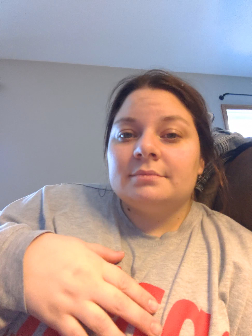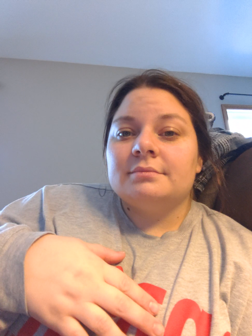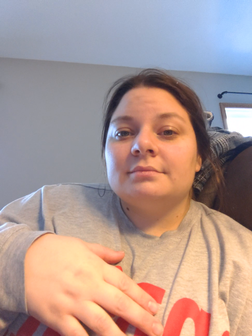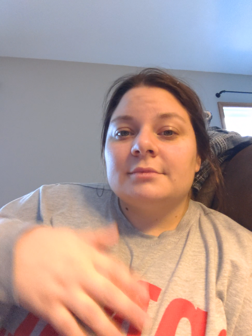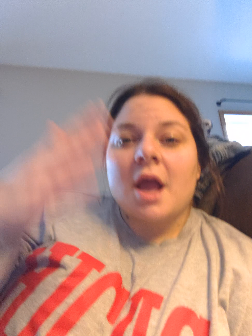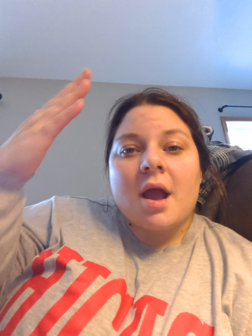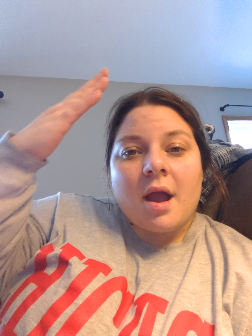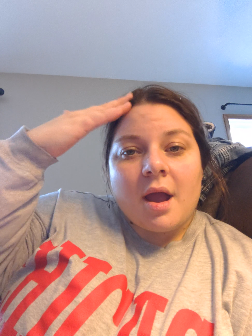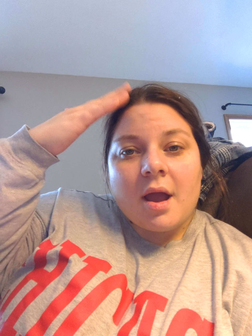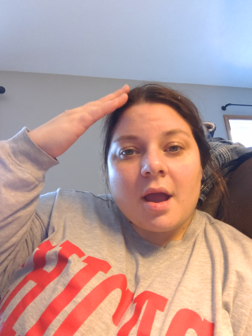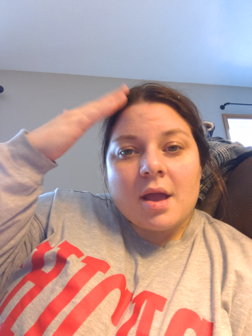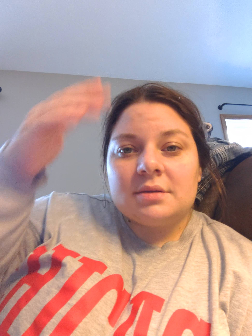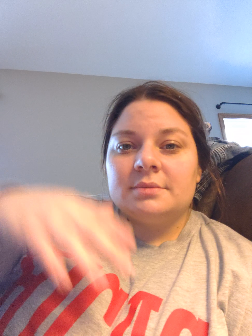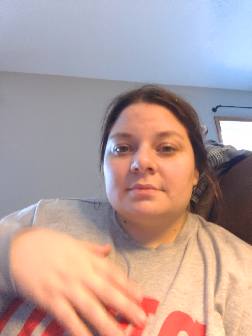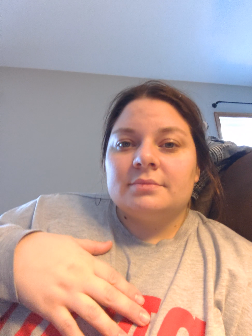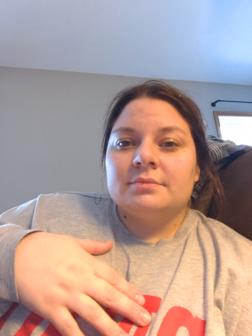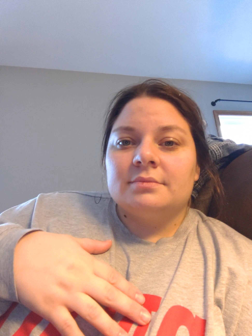hat